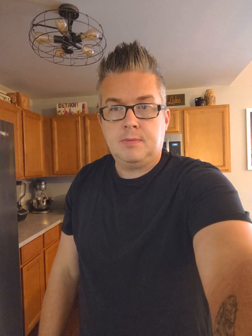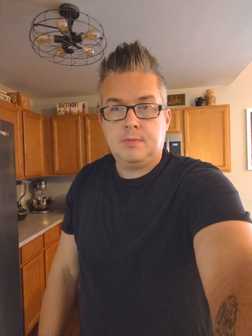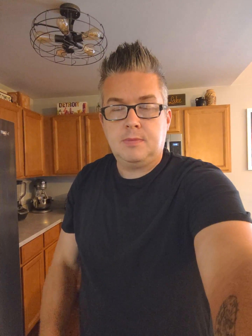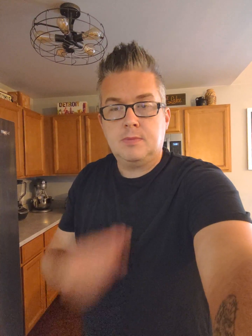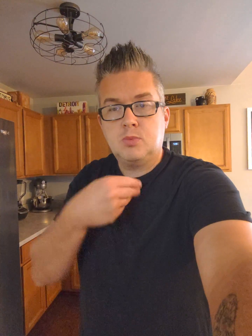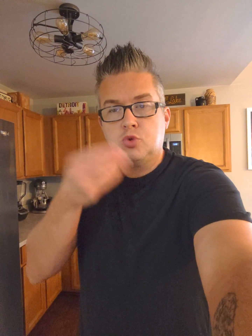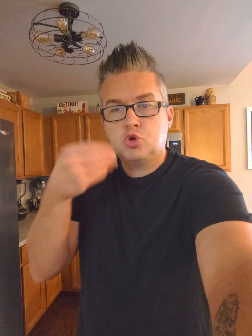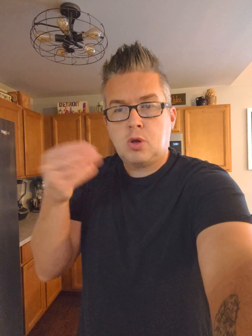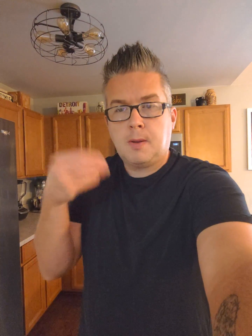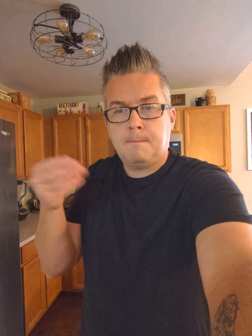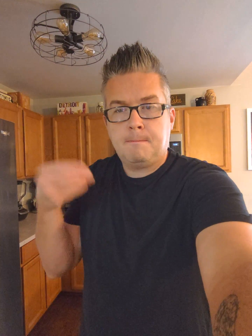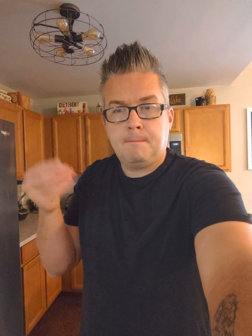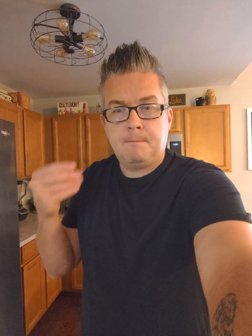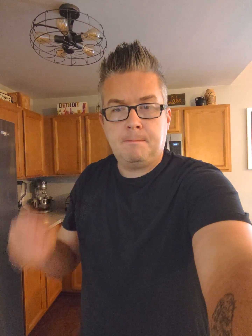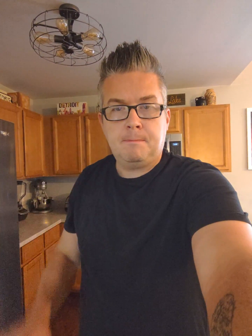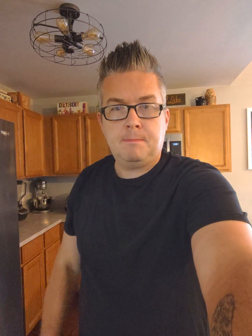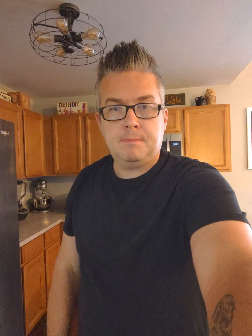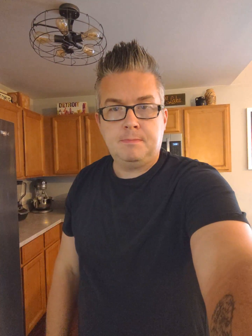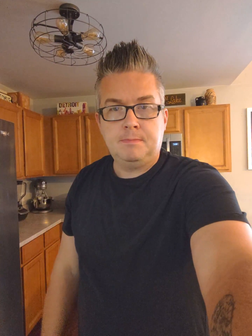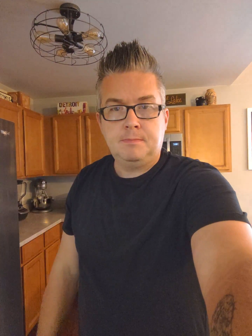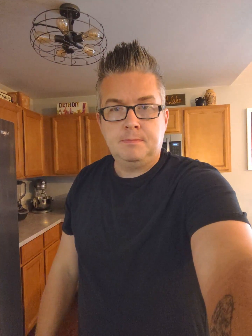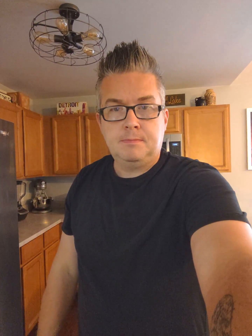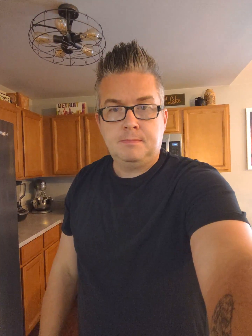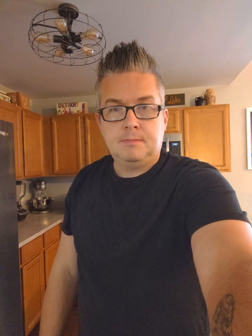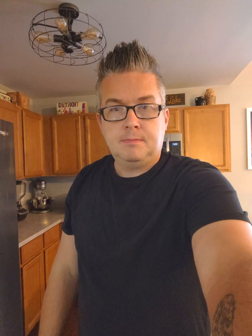shopping